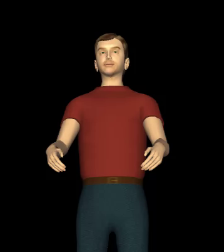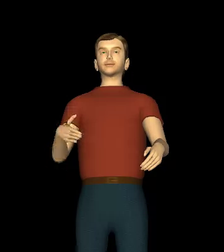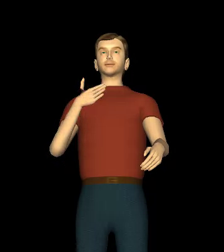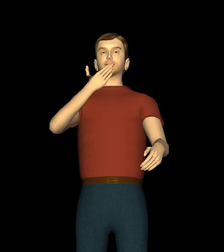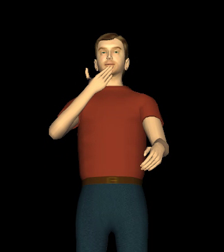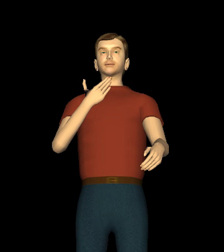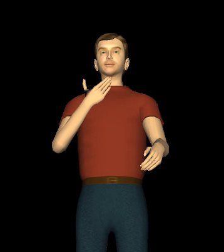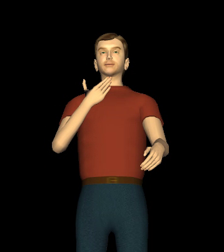شكرا